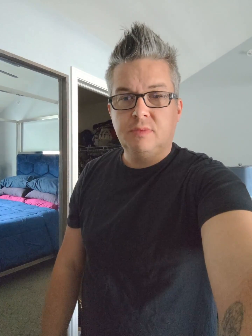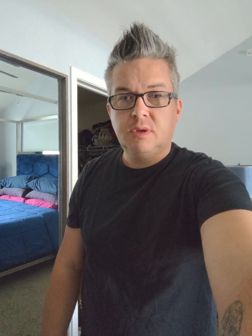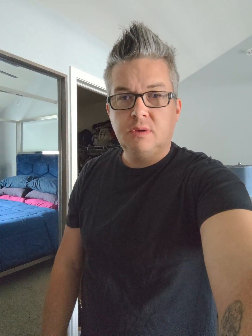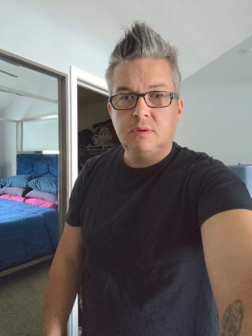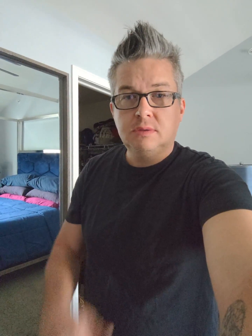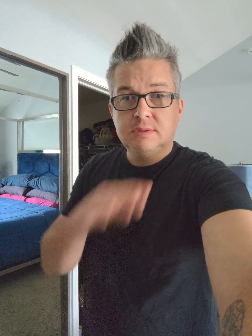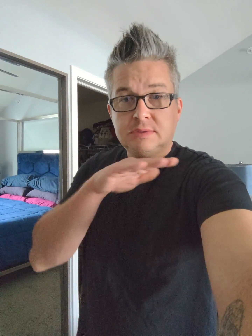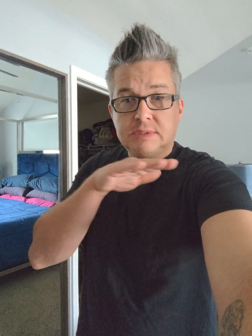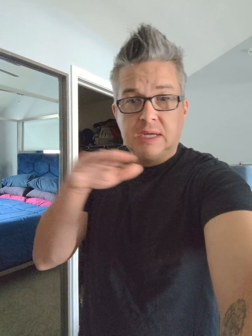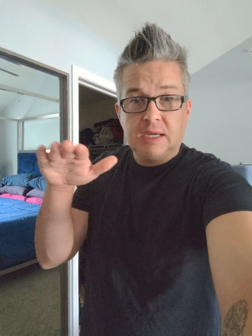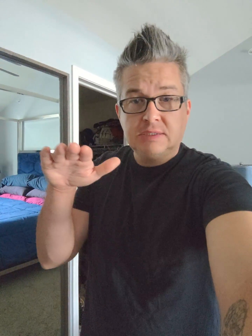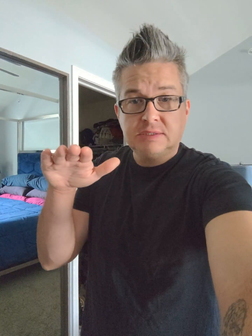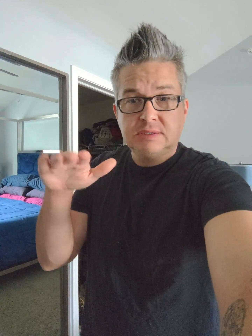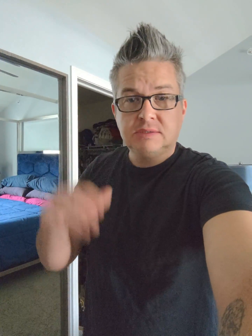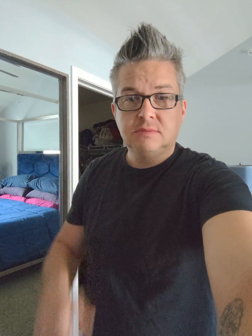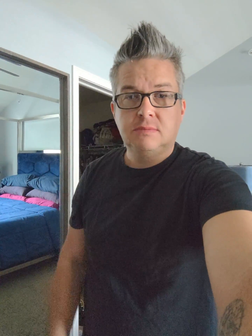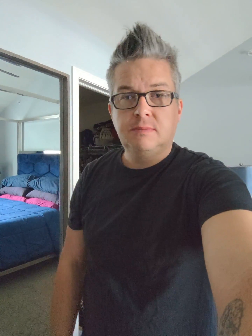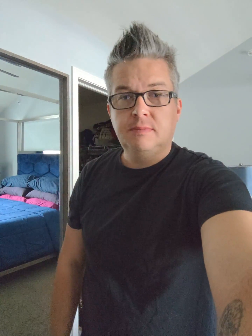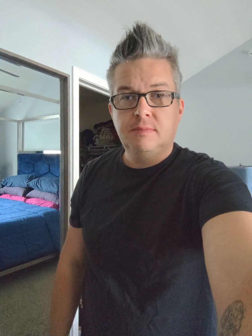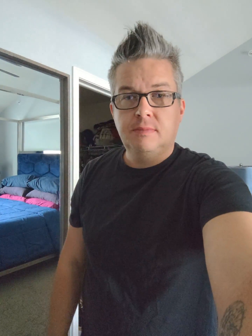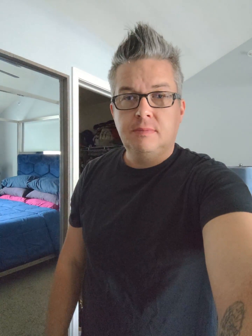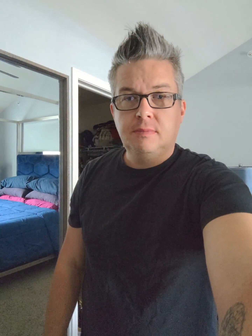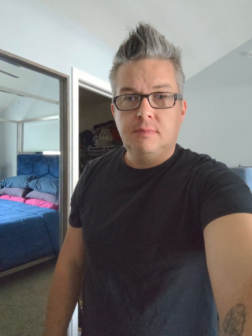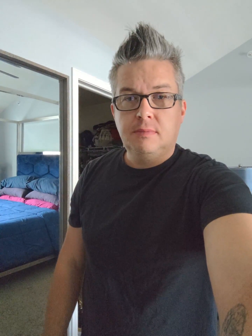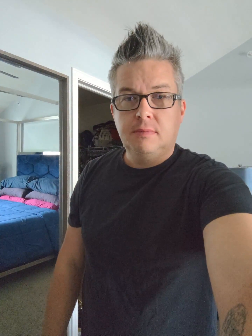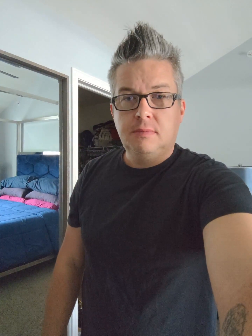nice